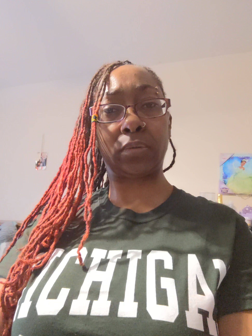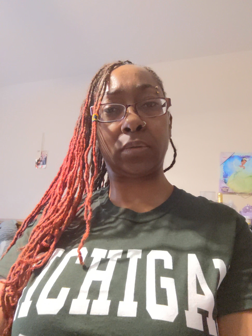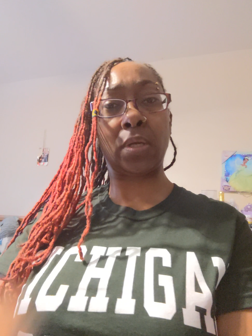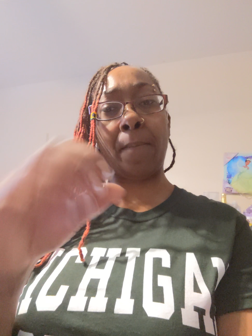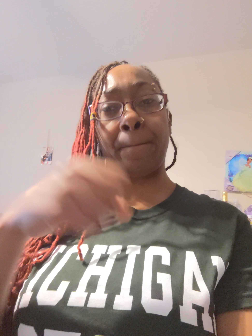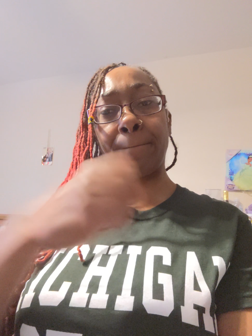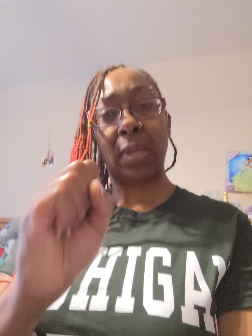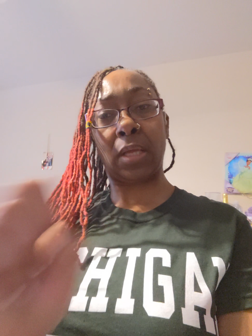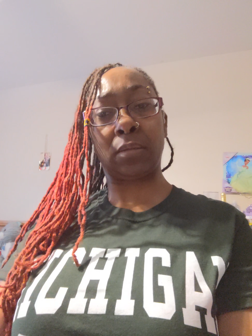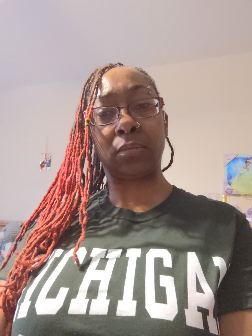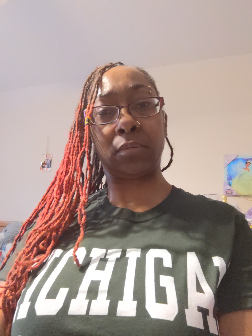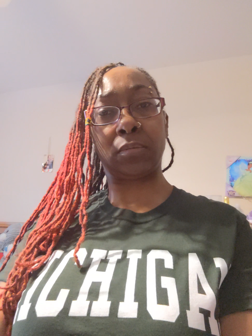make